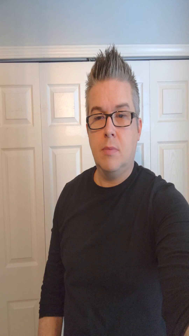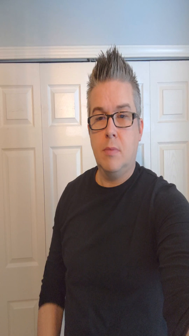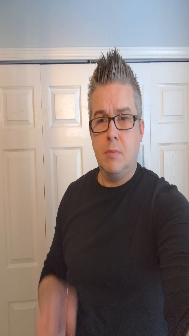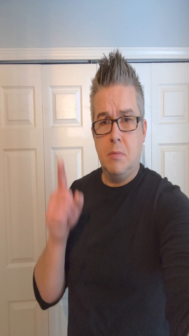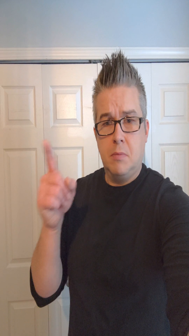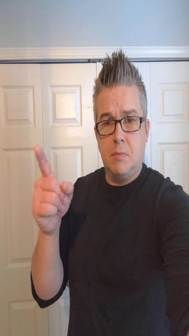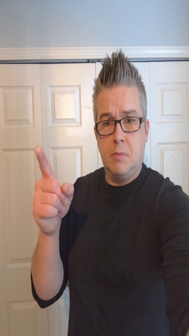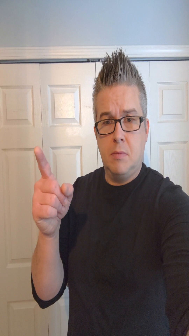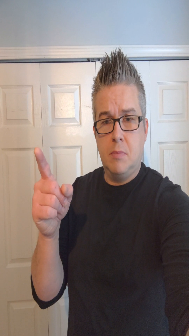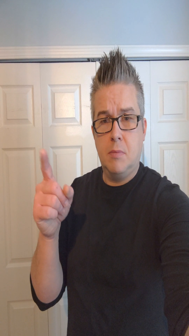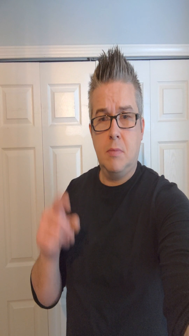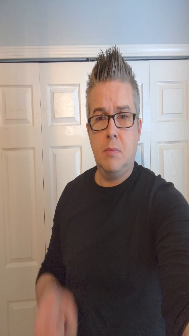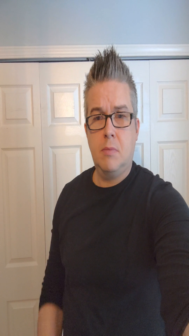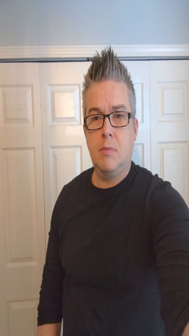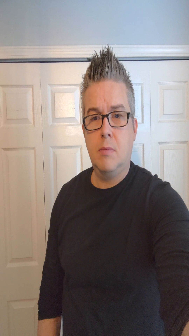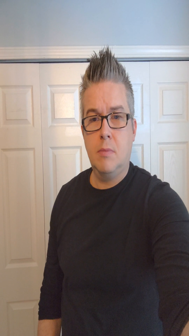he/she/it